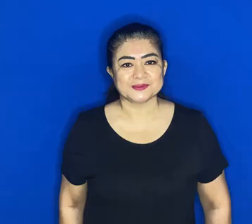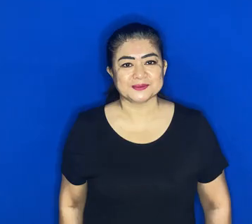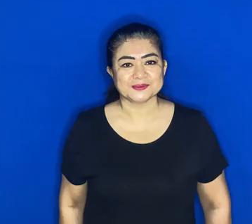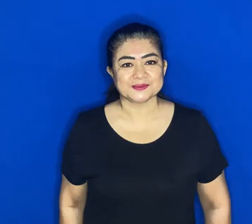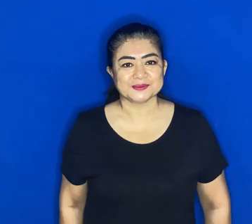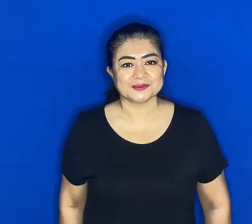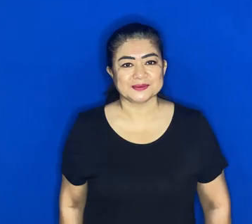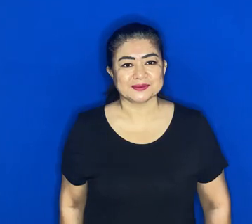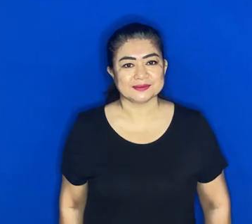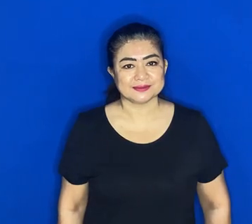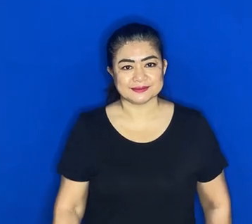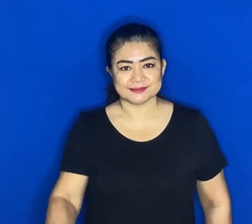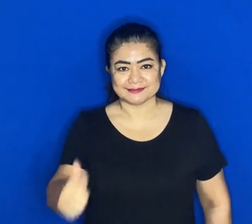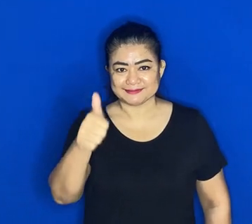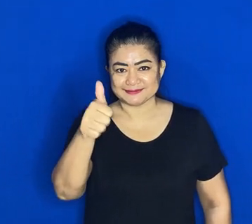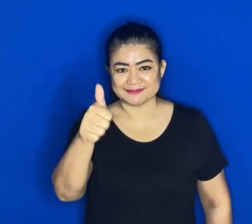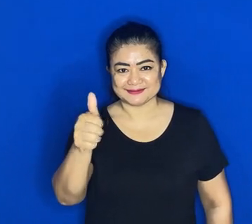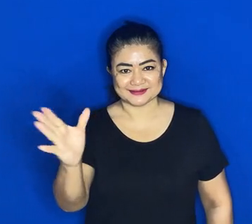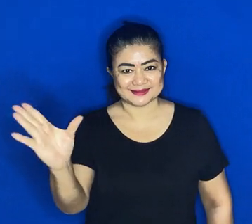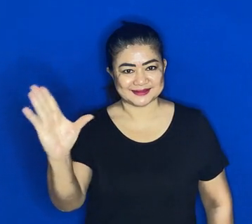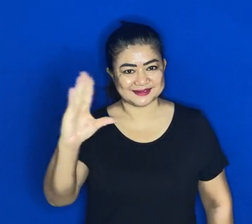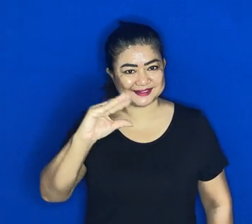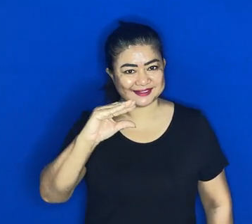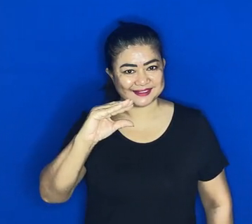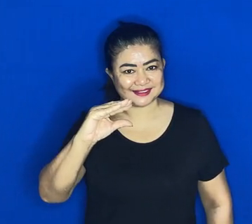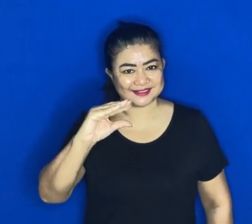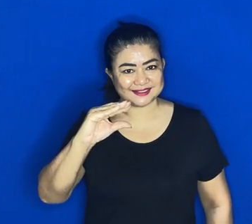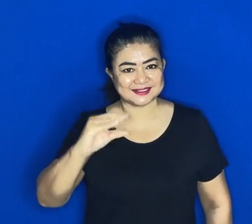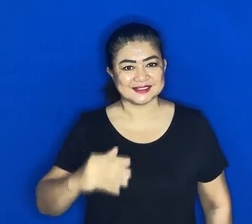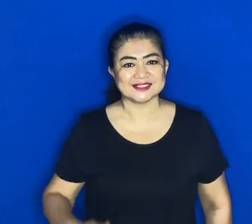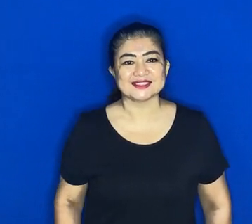good afternoon